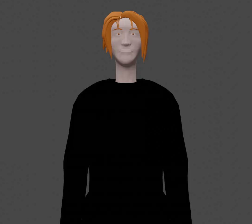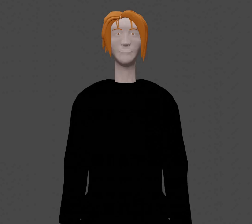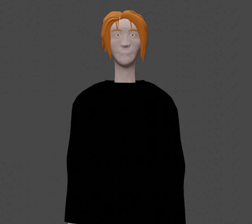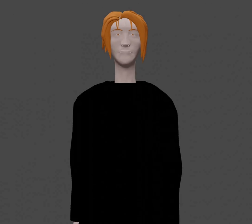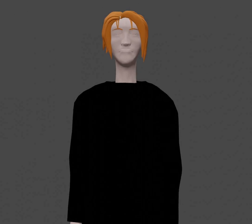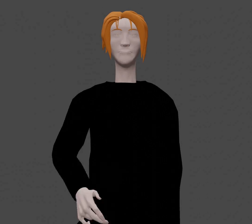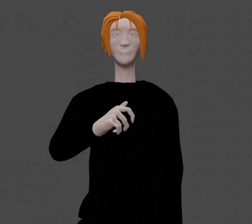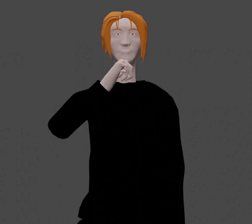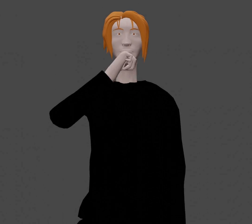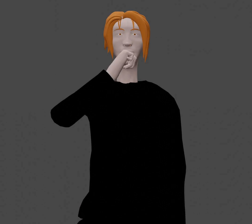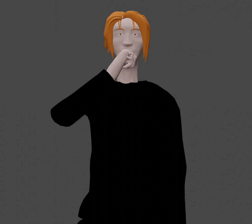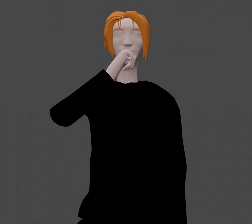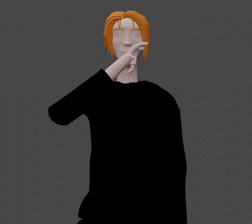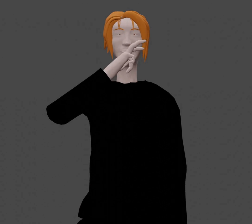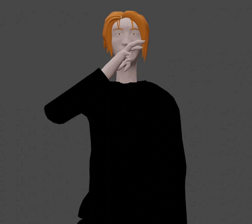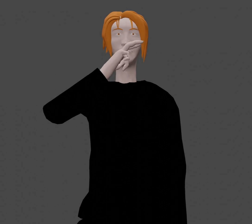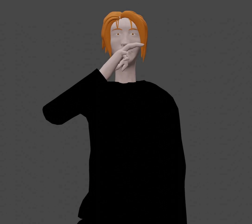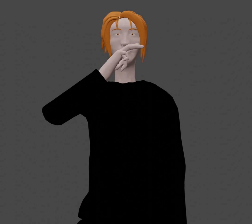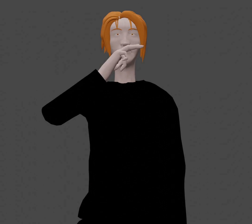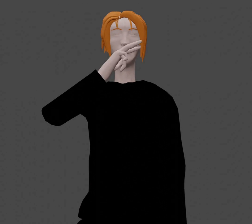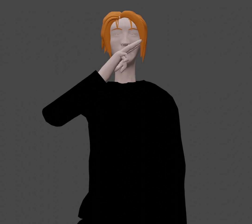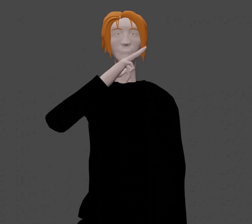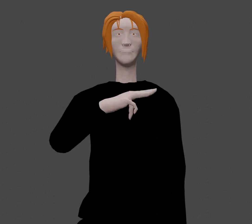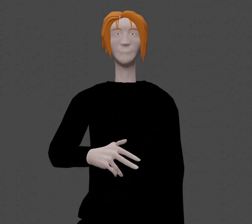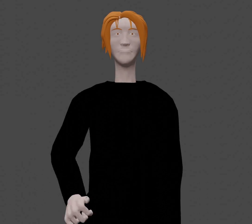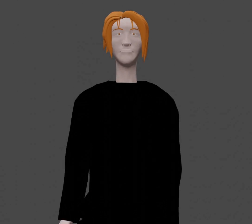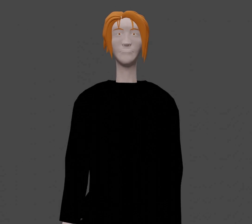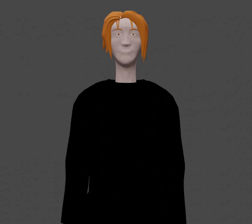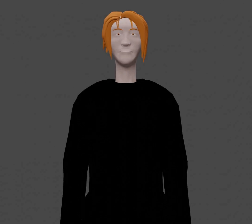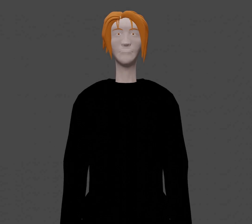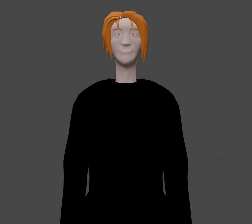Awestruck